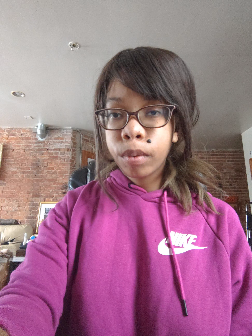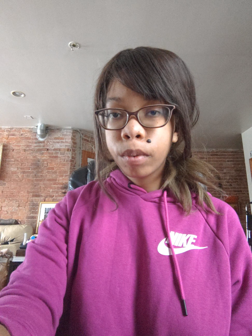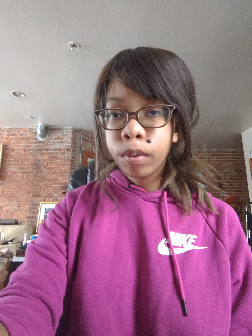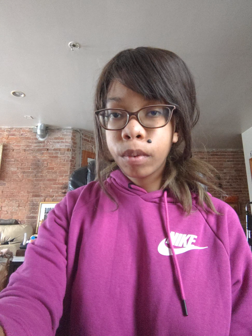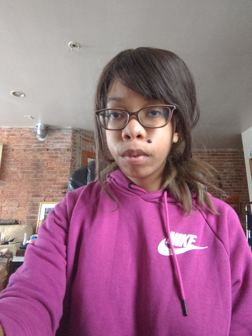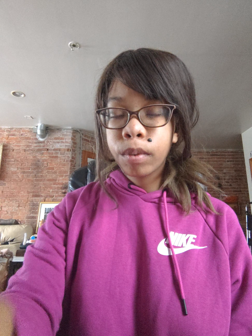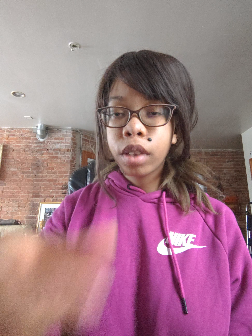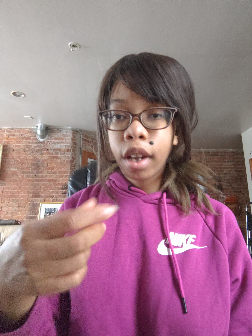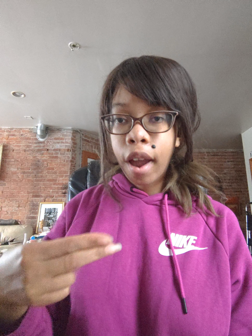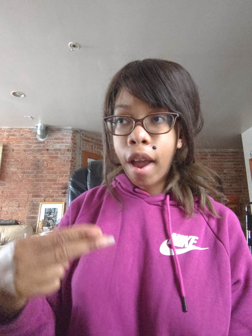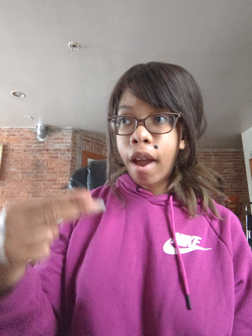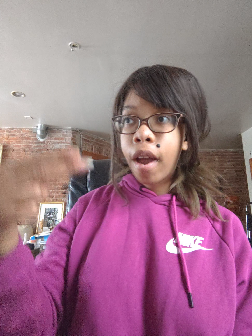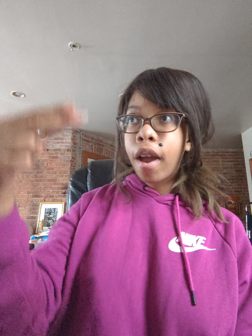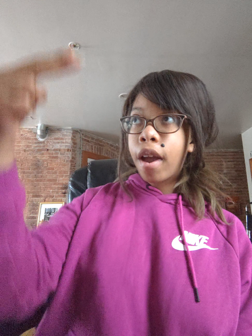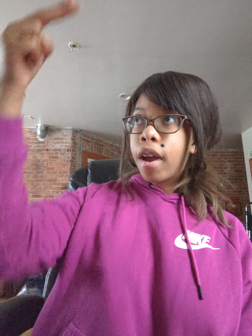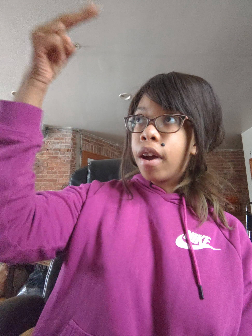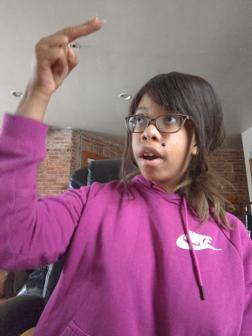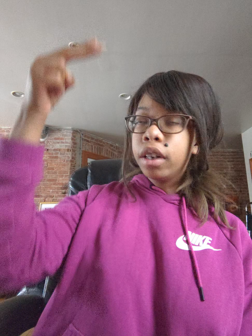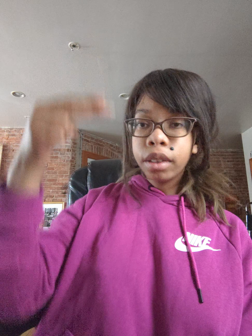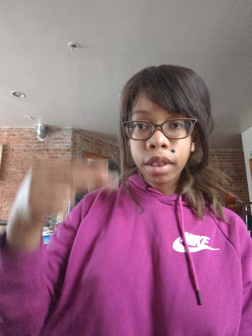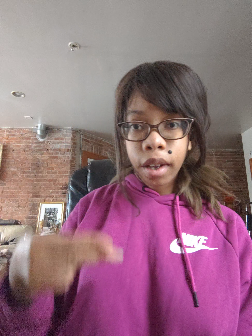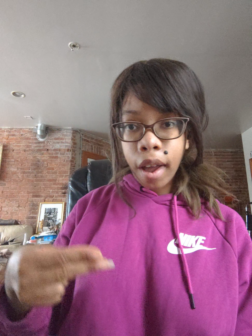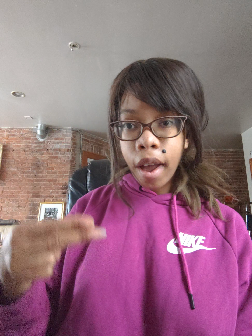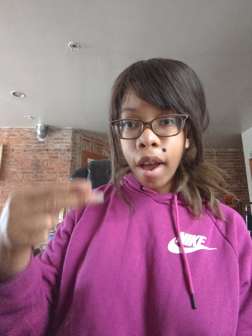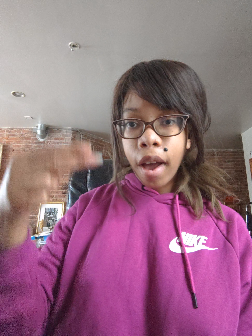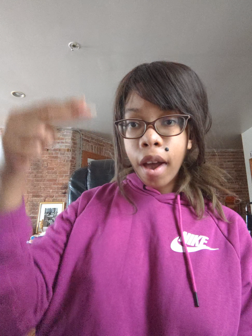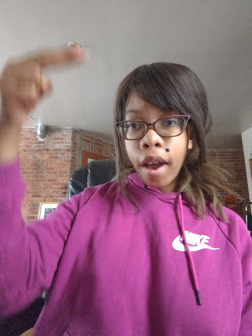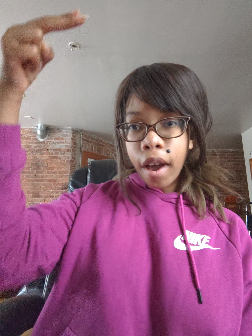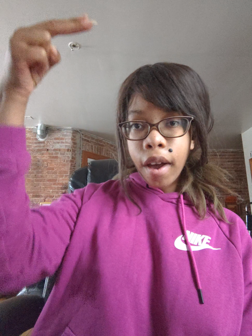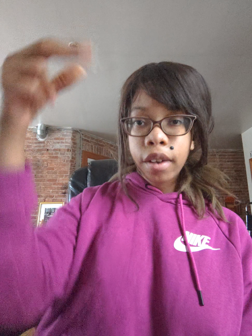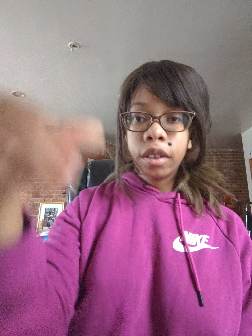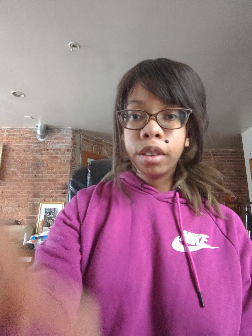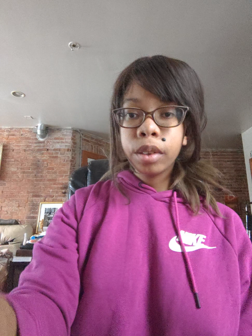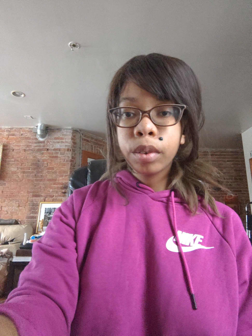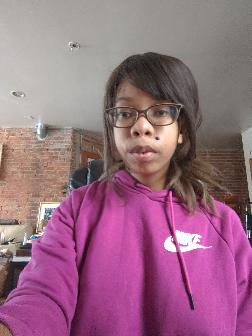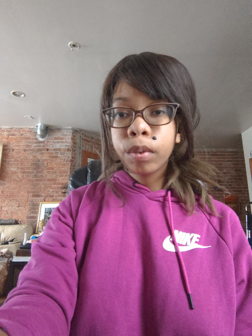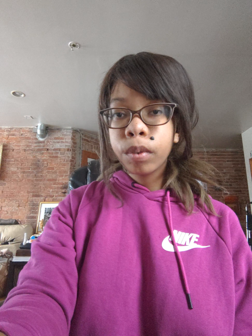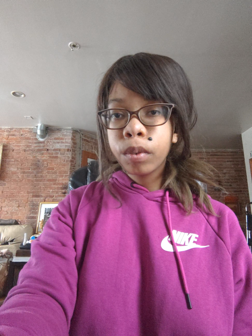high